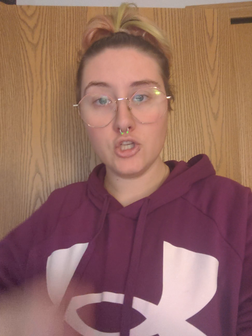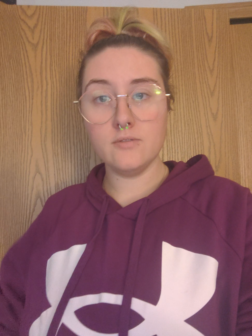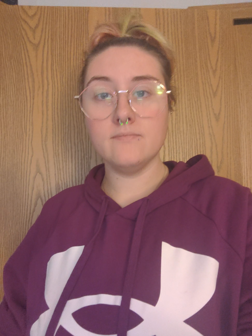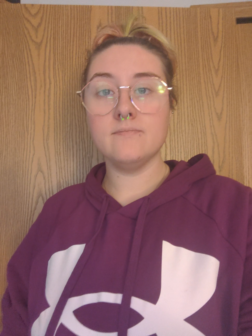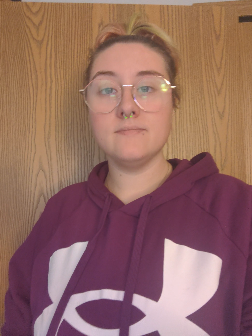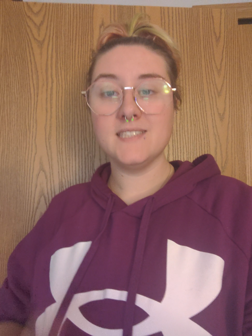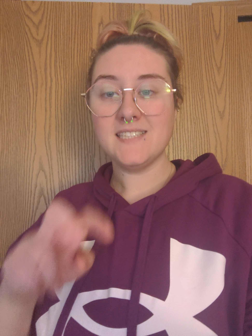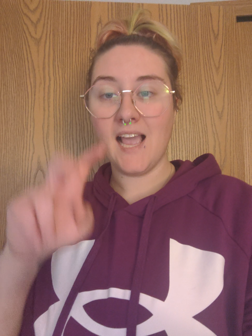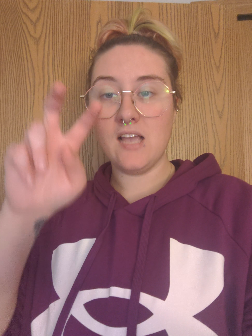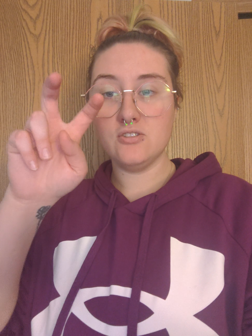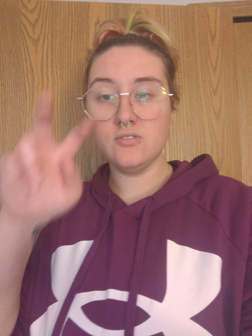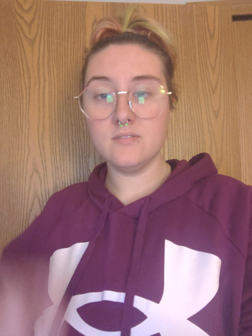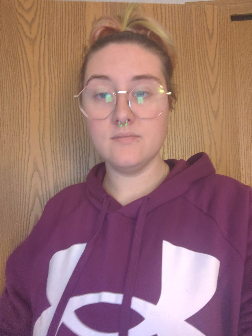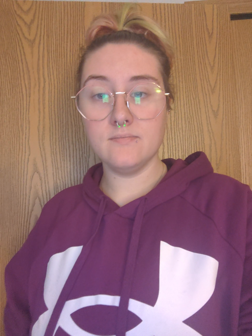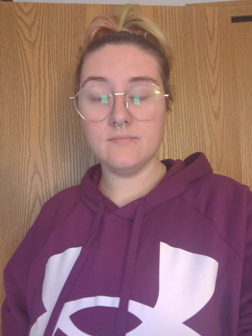stairs